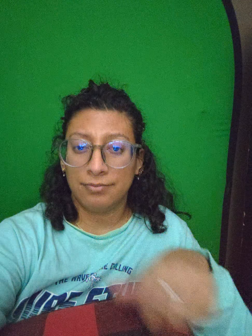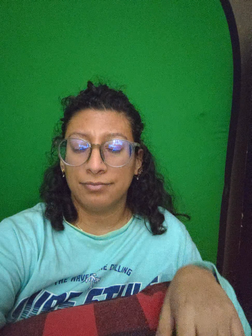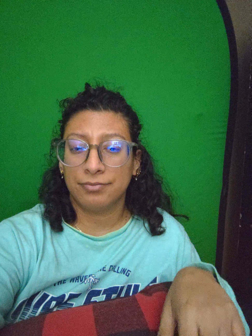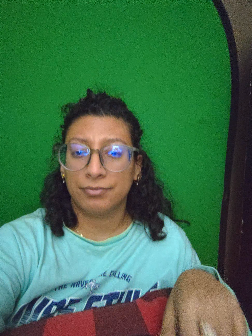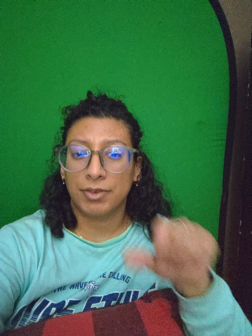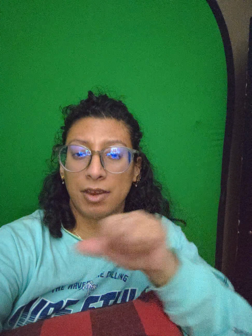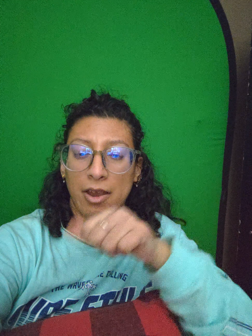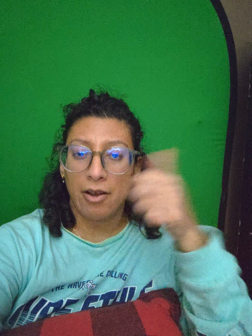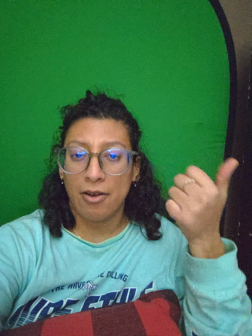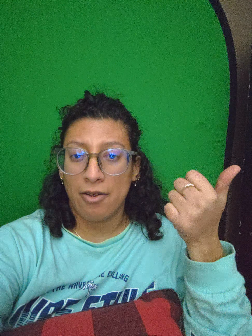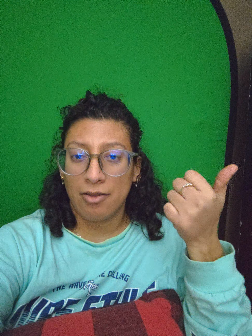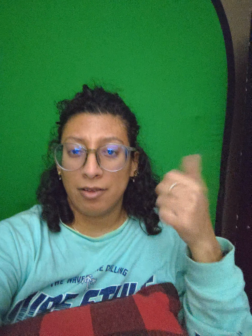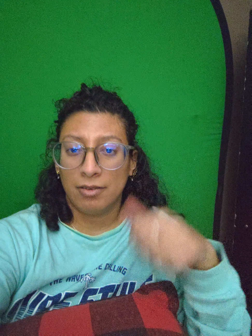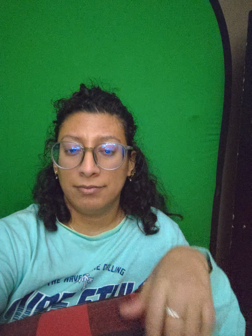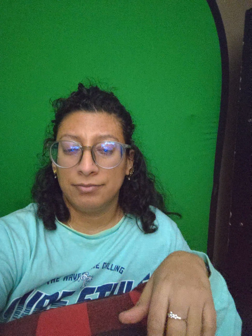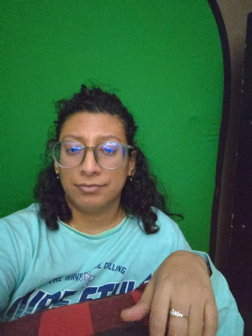another